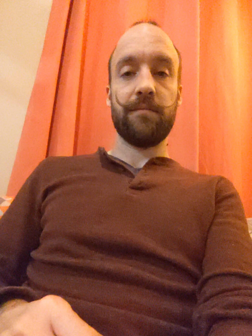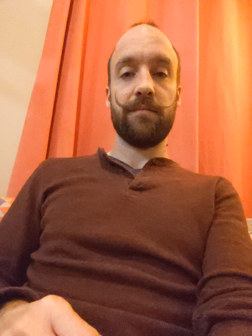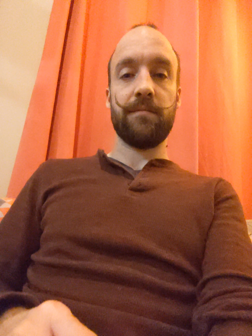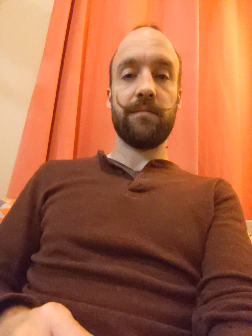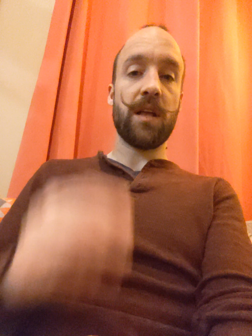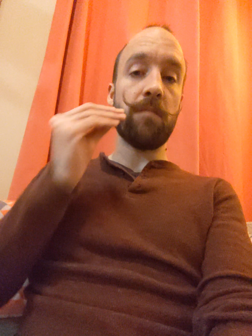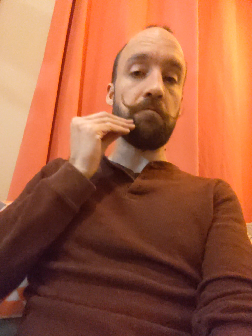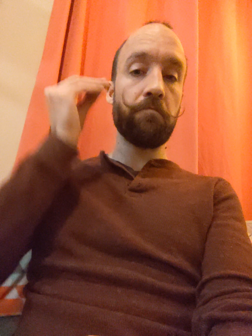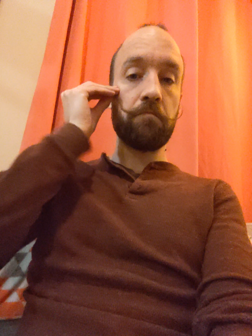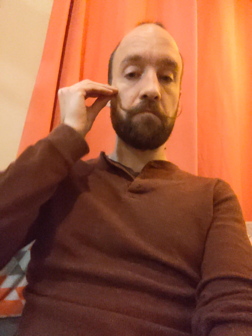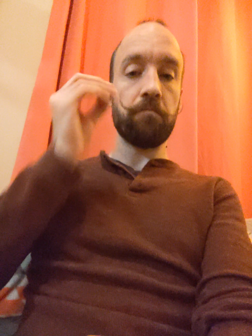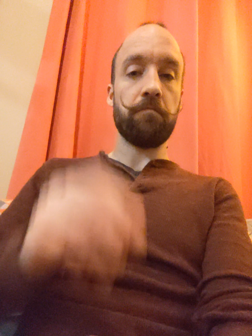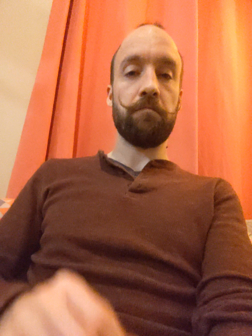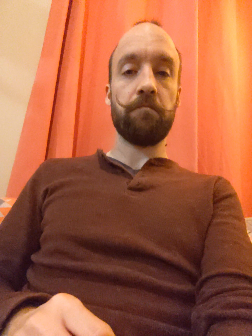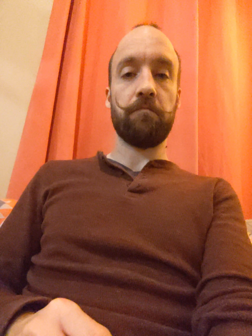home